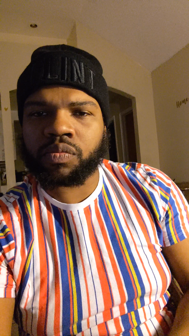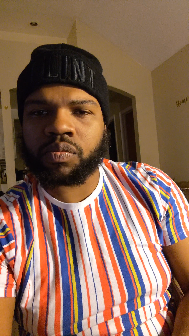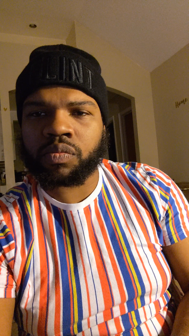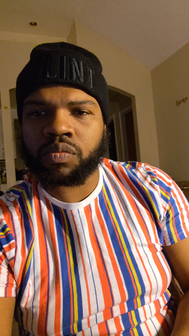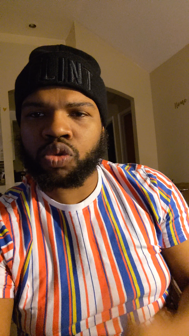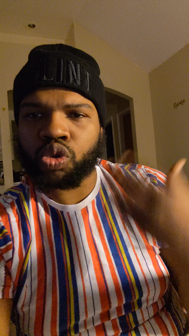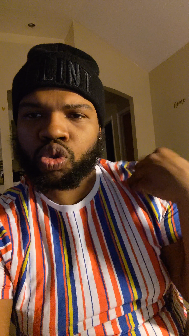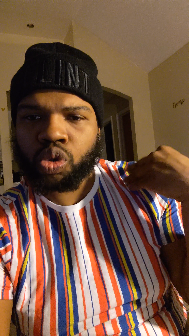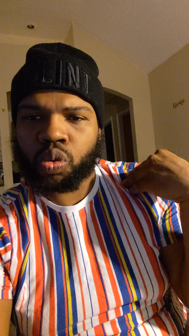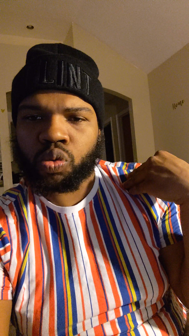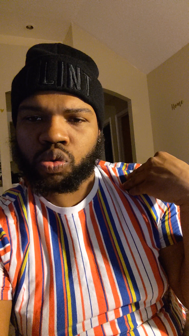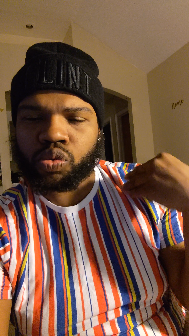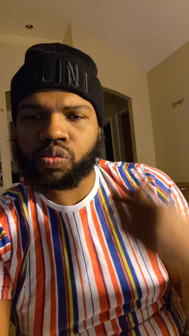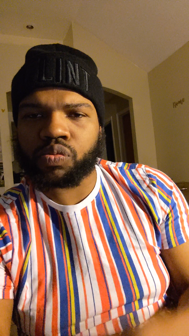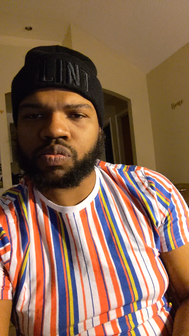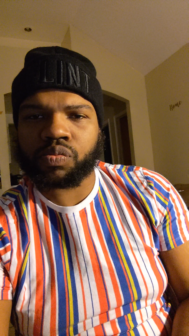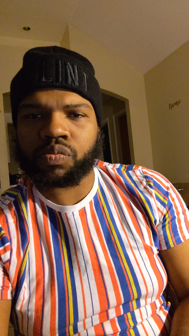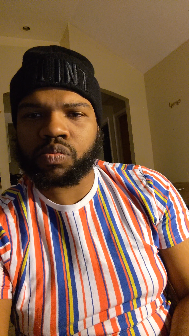shoulder